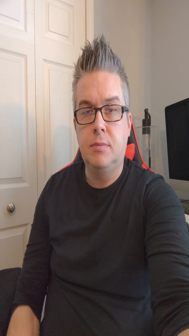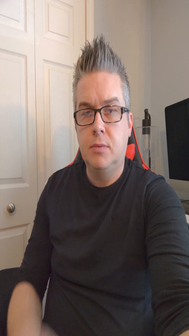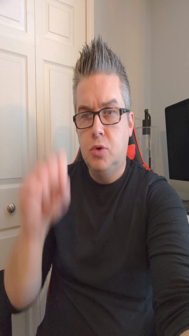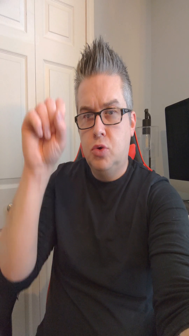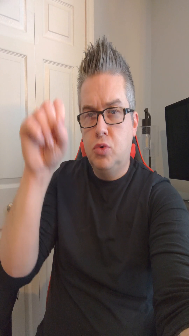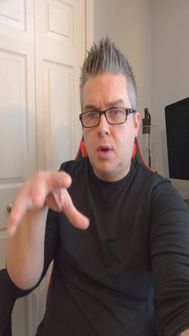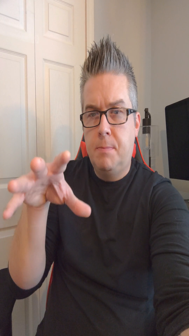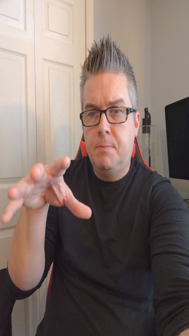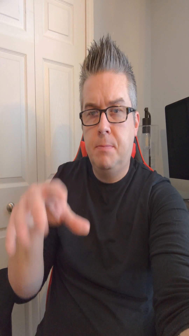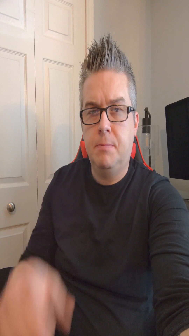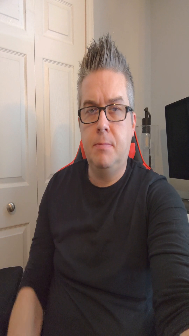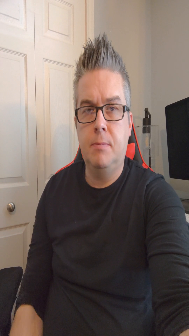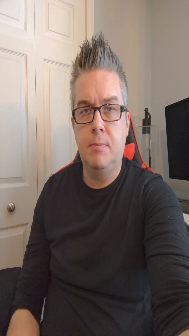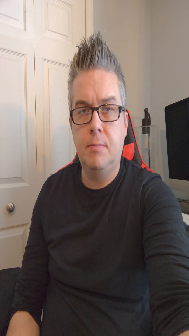drop